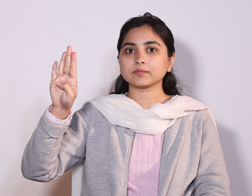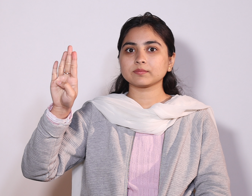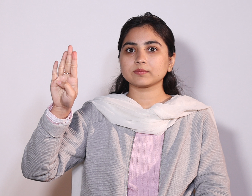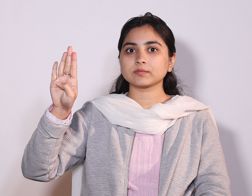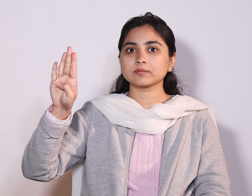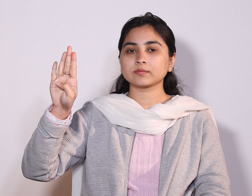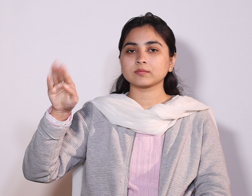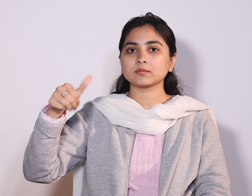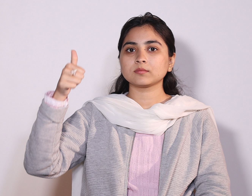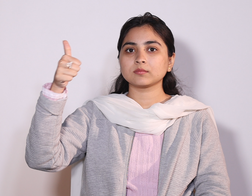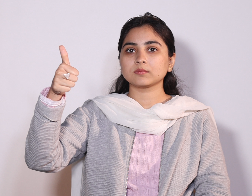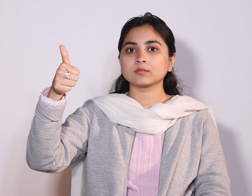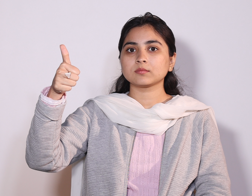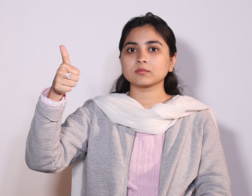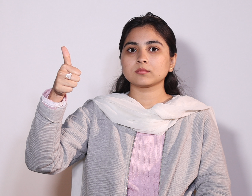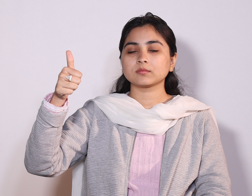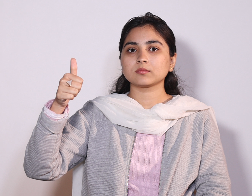best